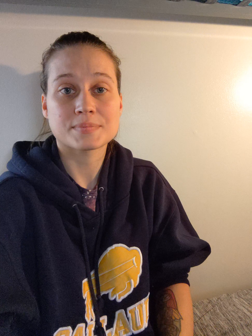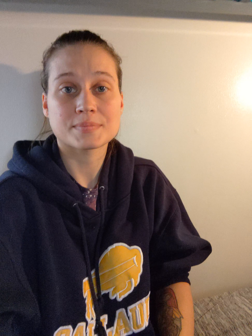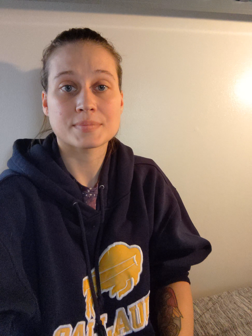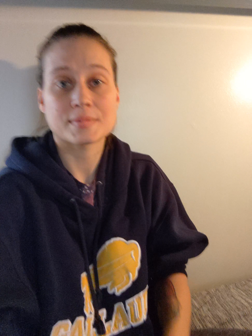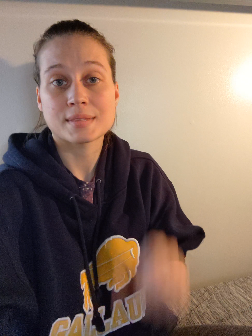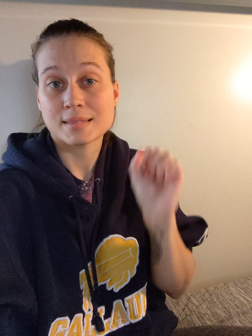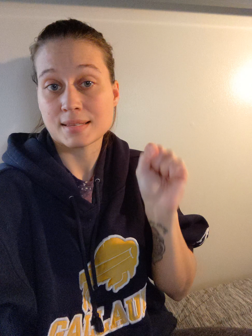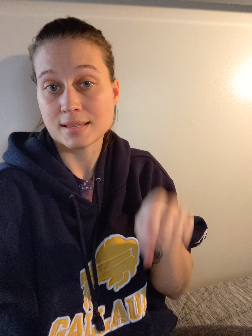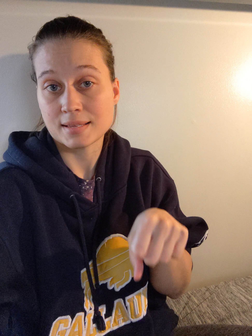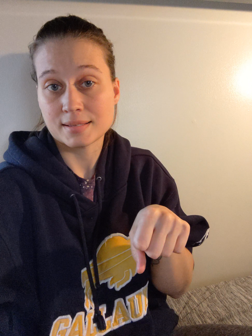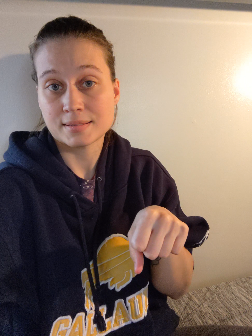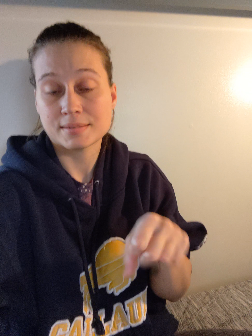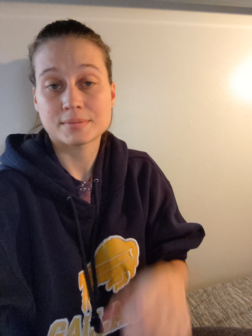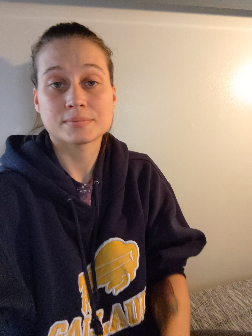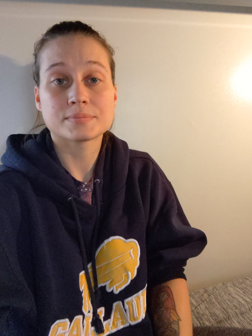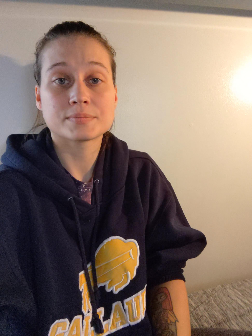can